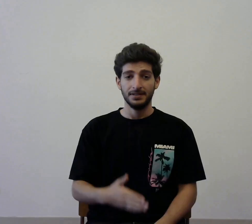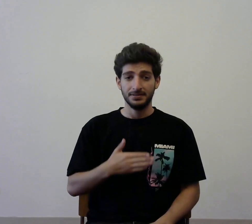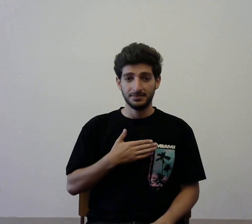mən